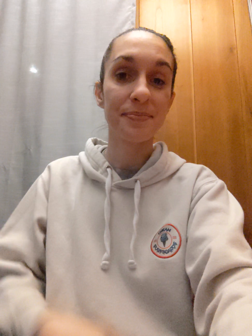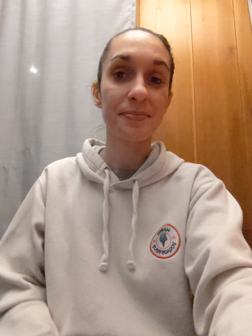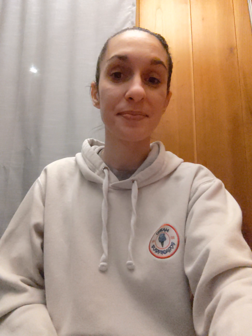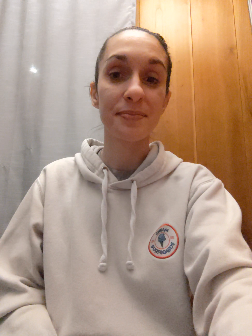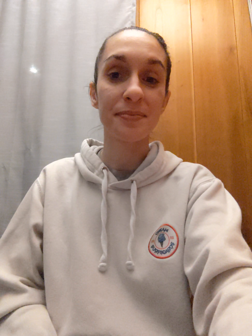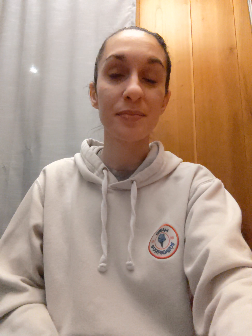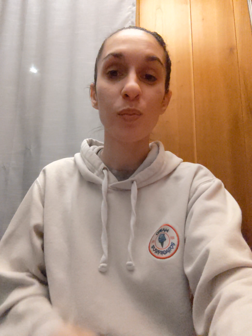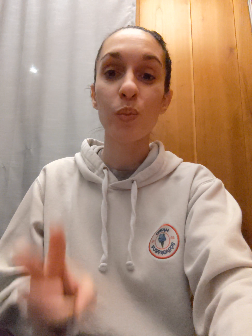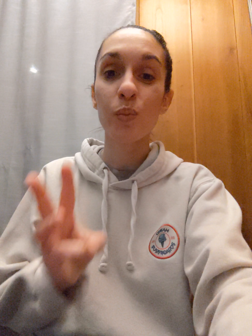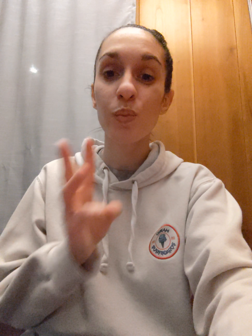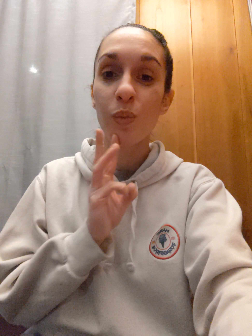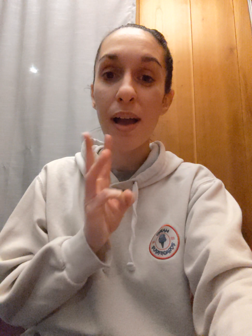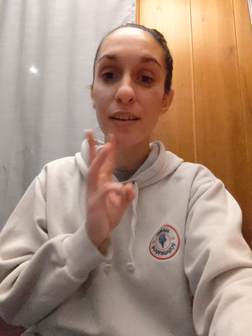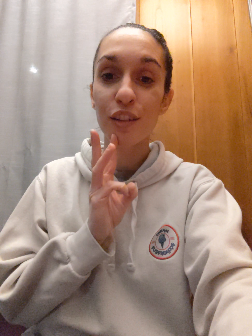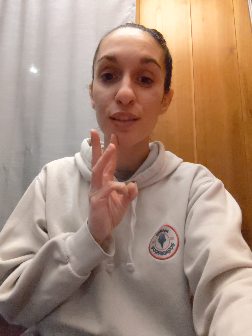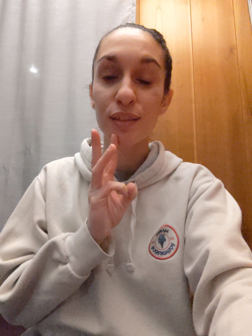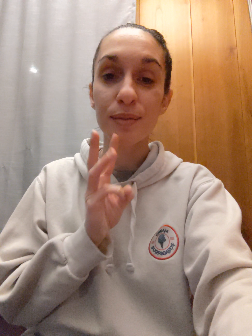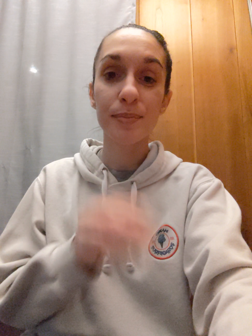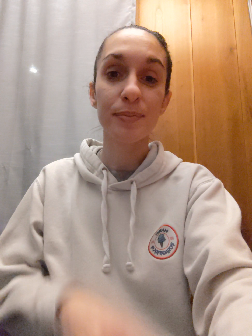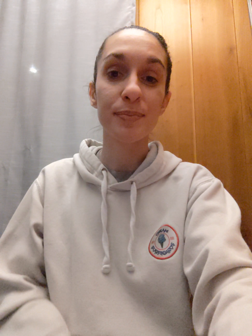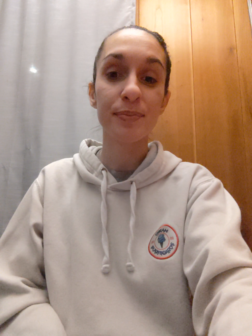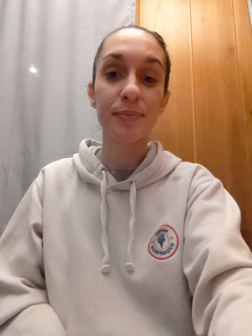water